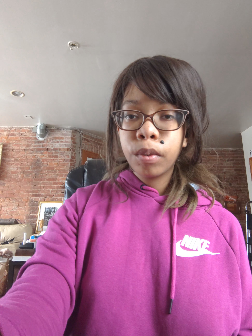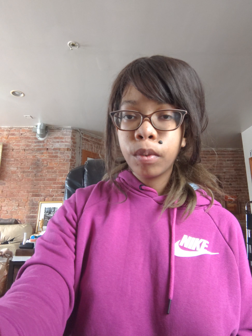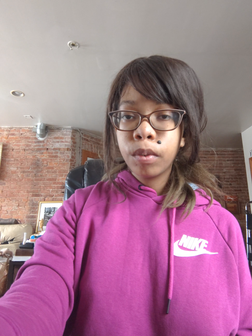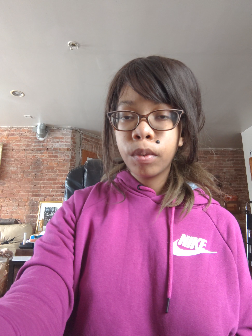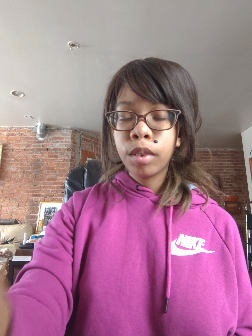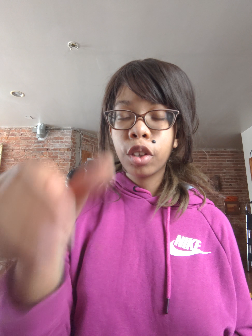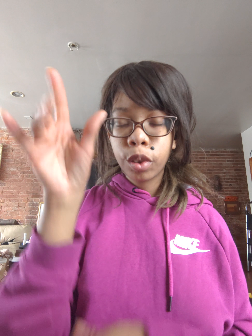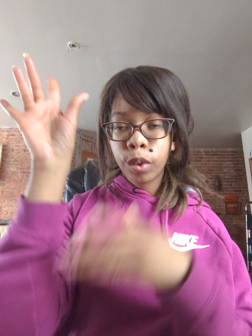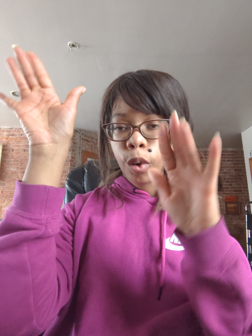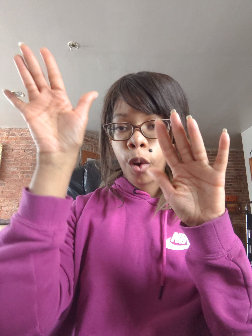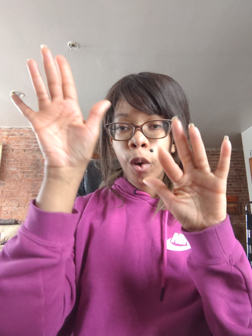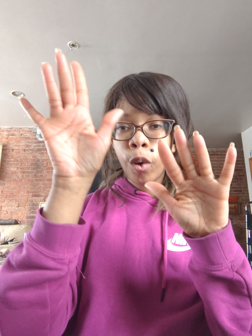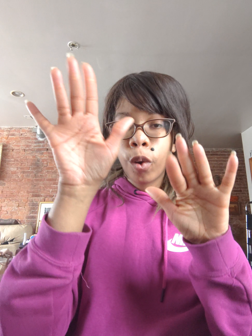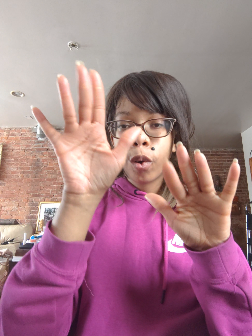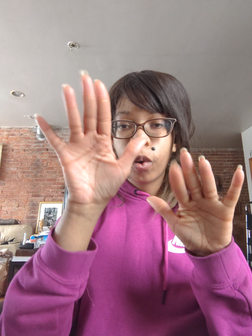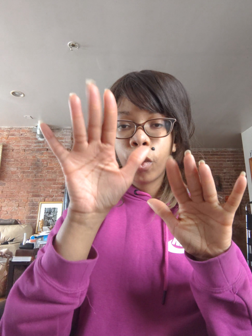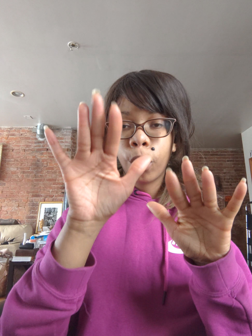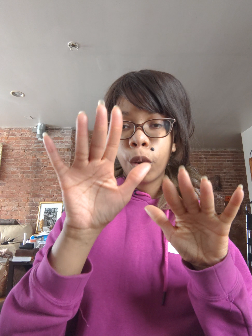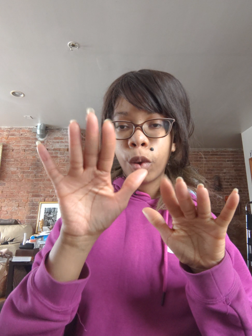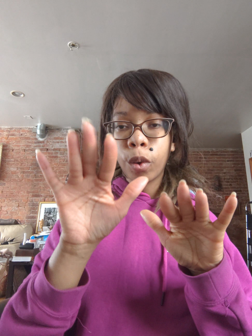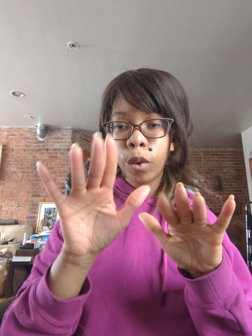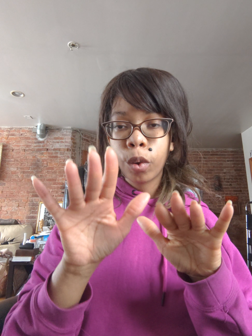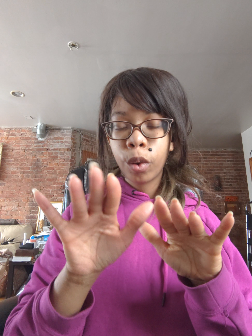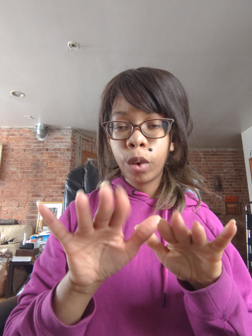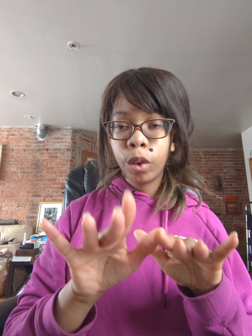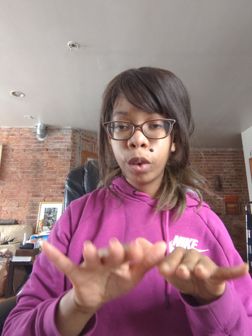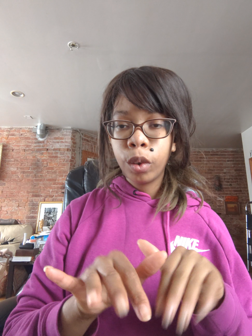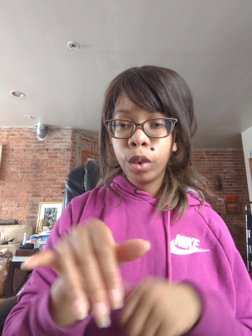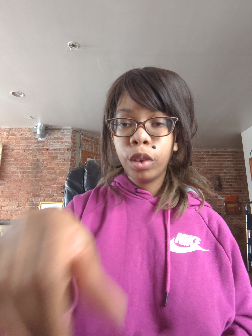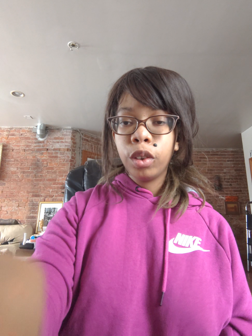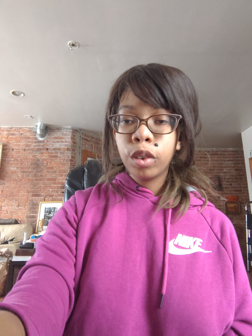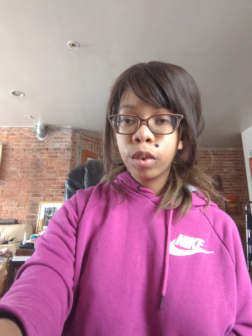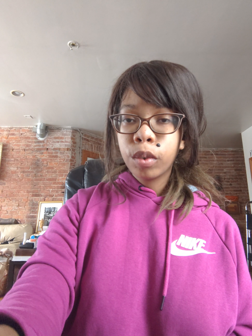snow